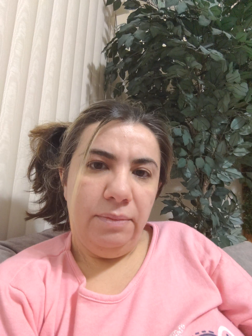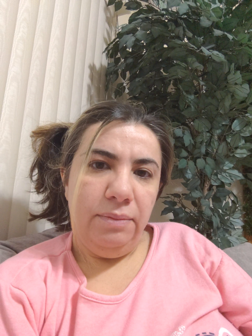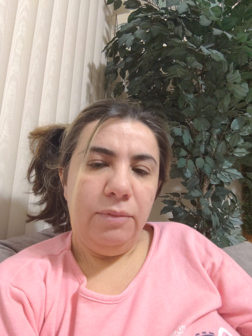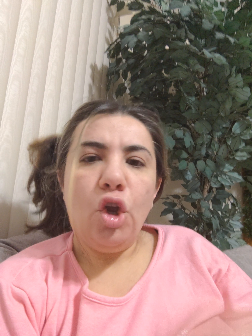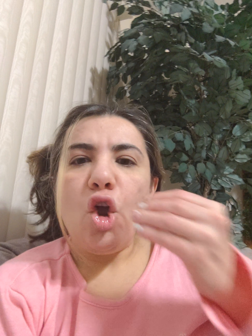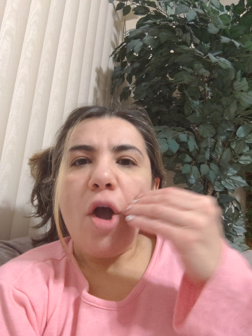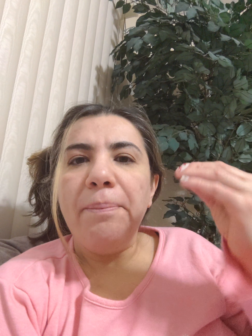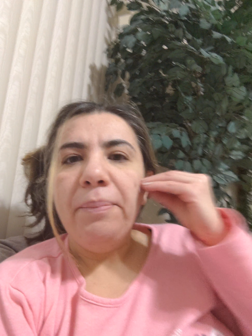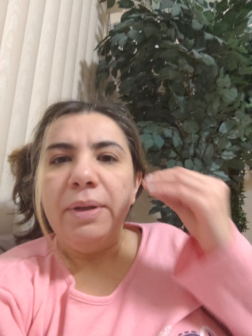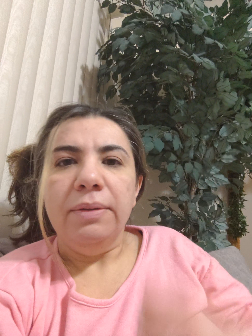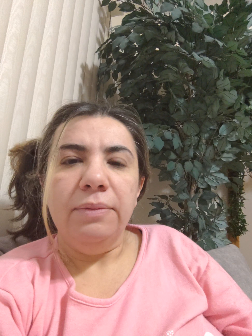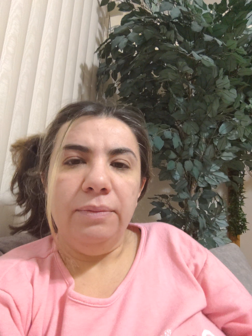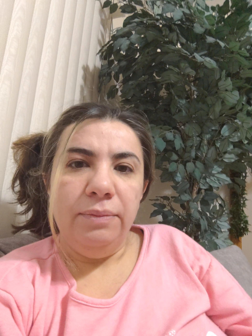home